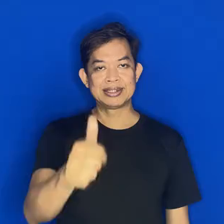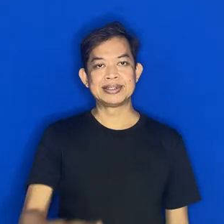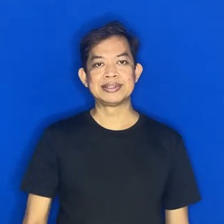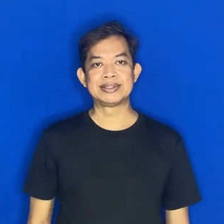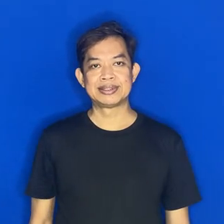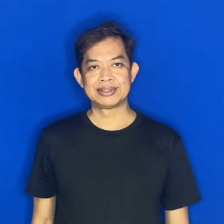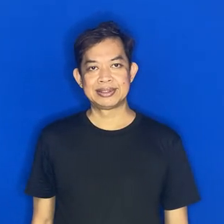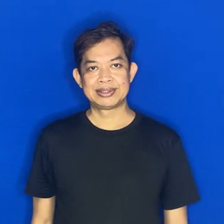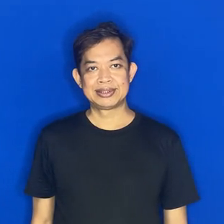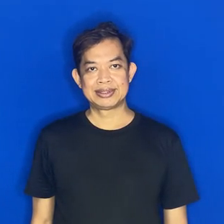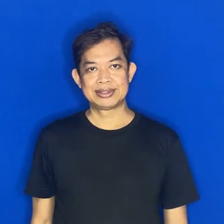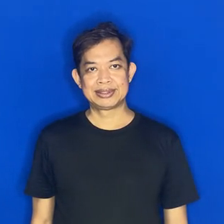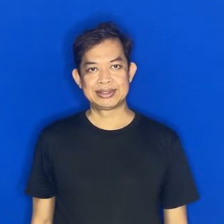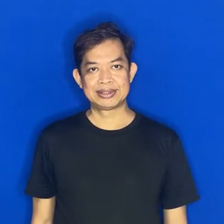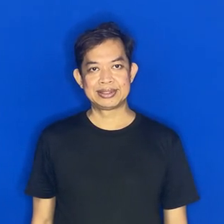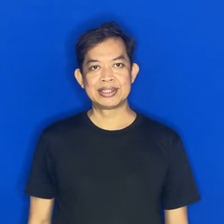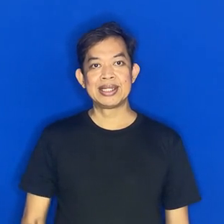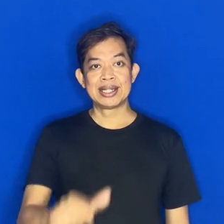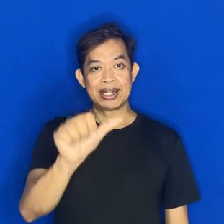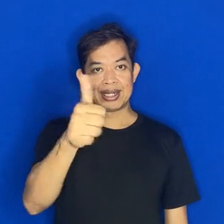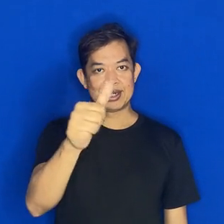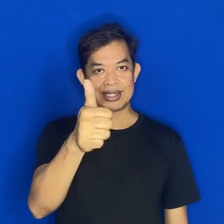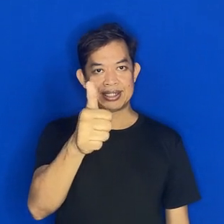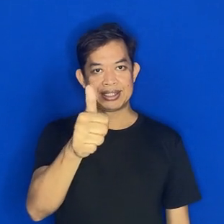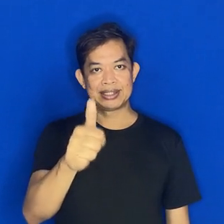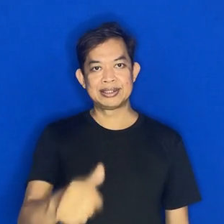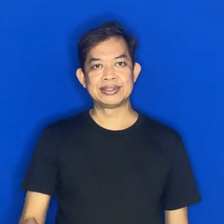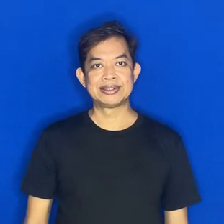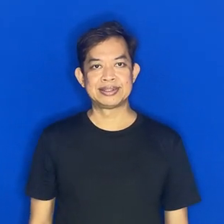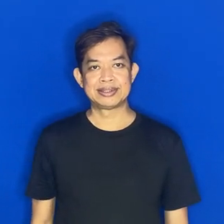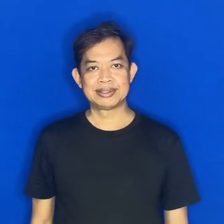ten